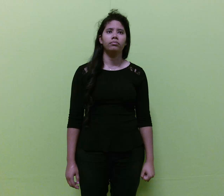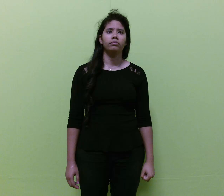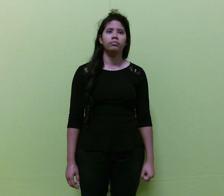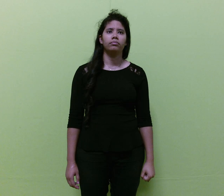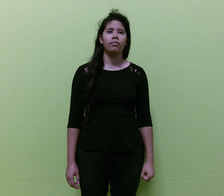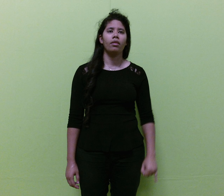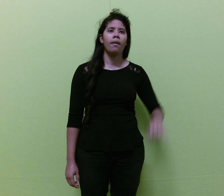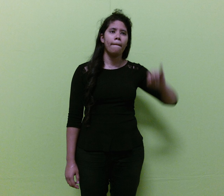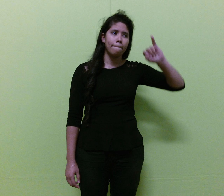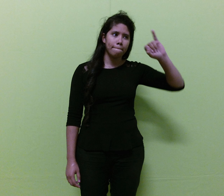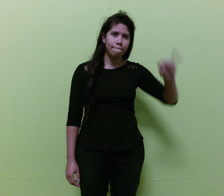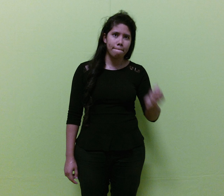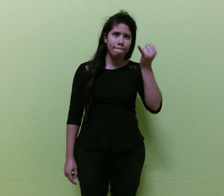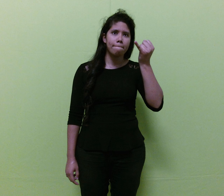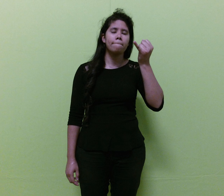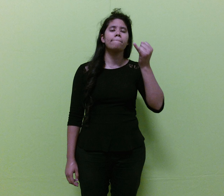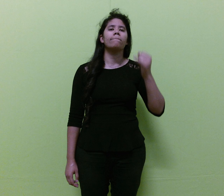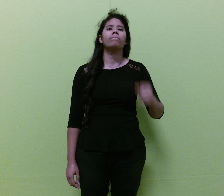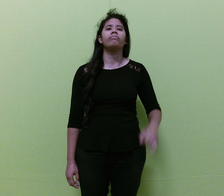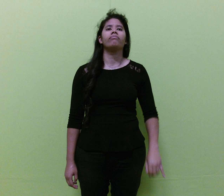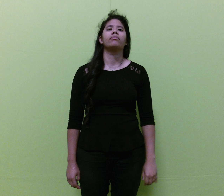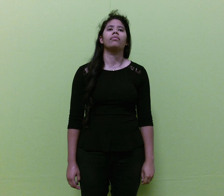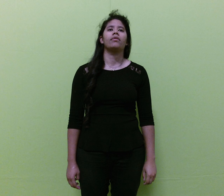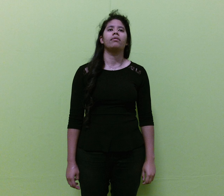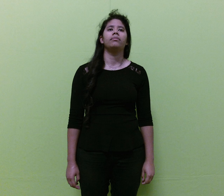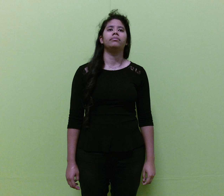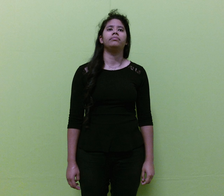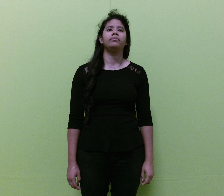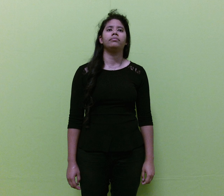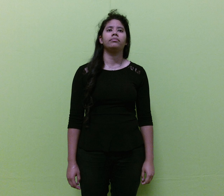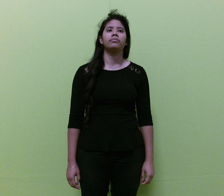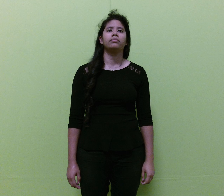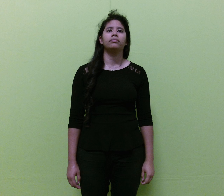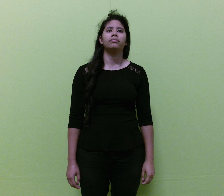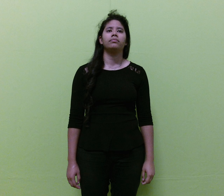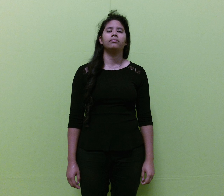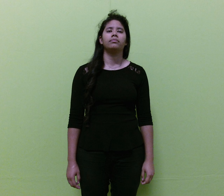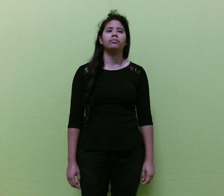aproveitar